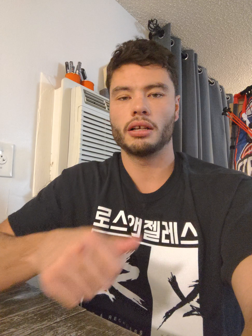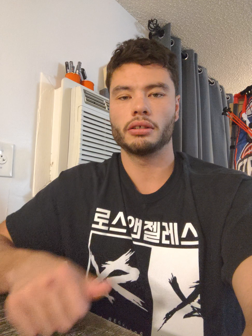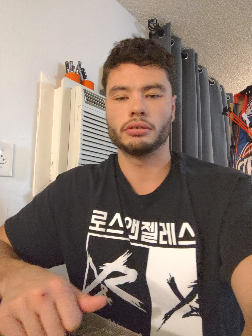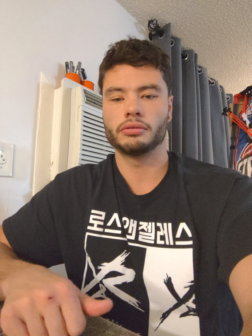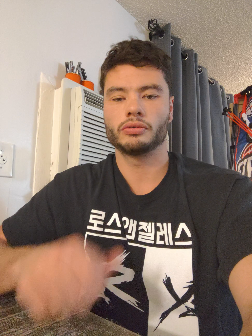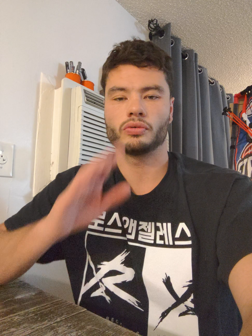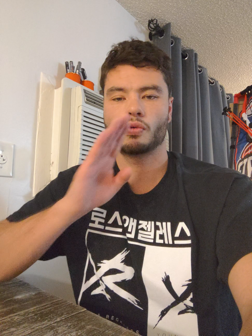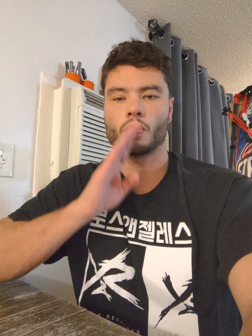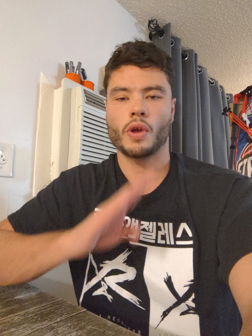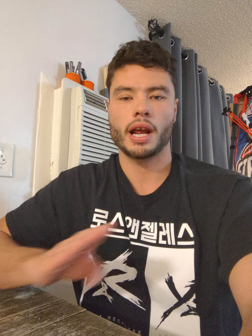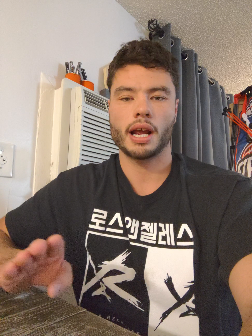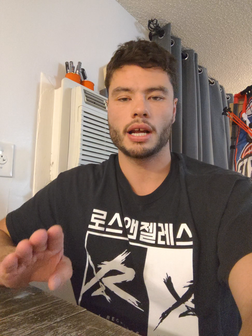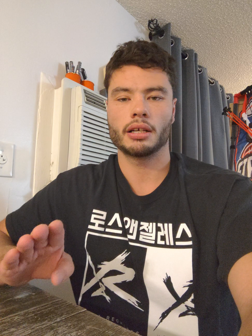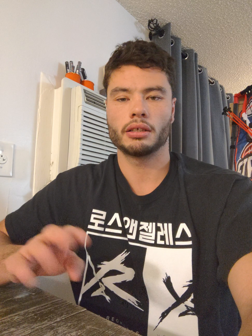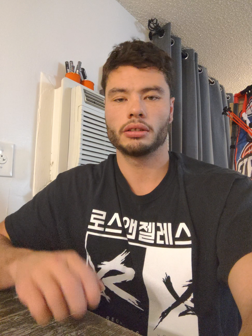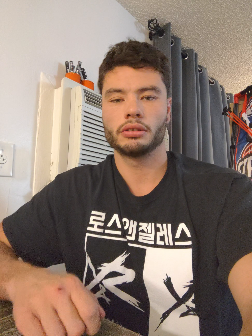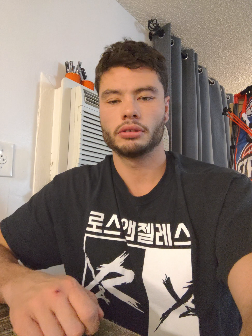quiet